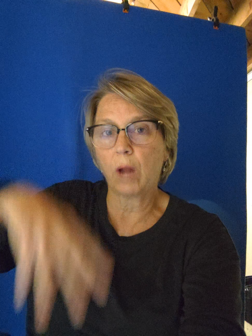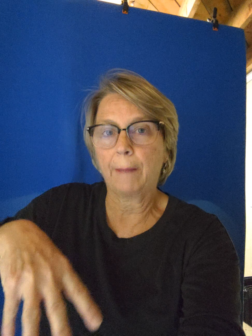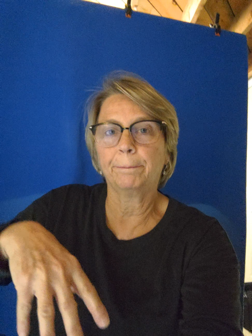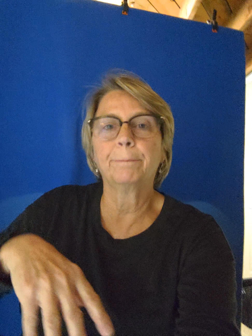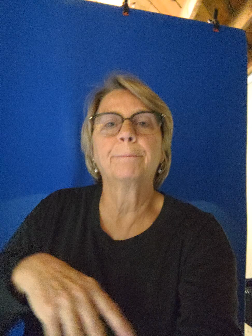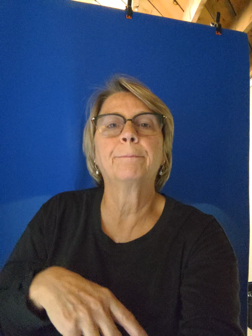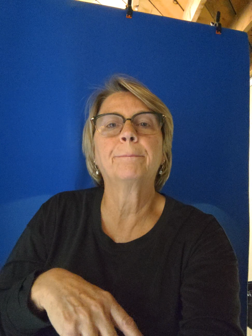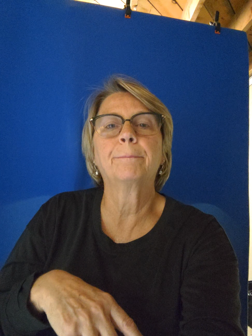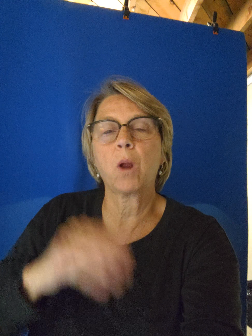drop